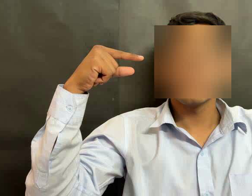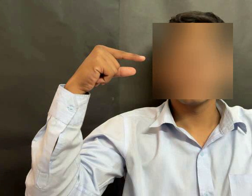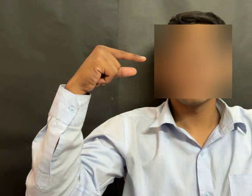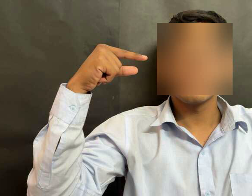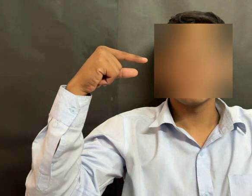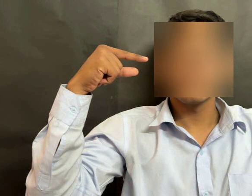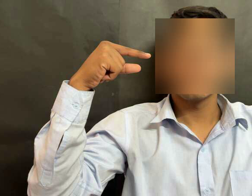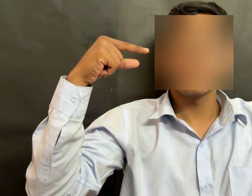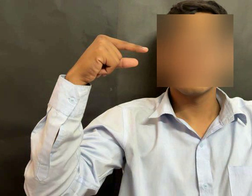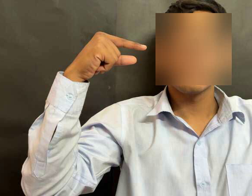G